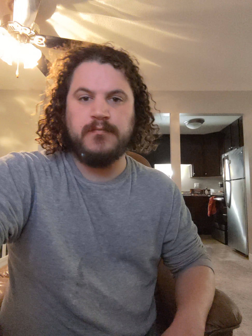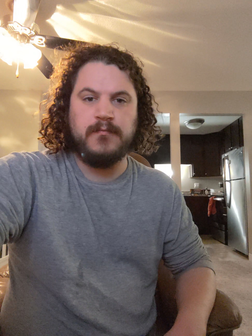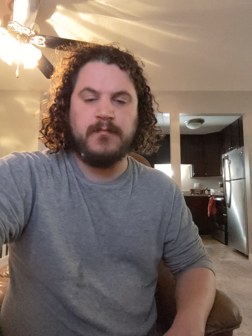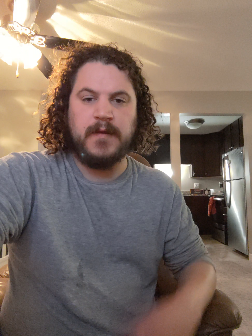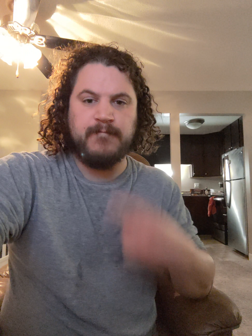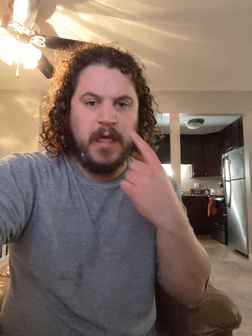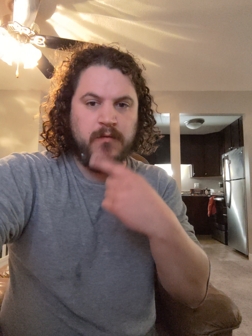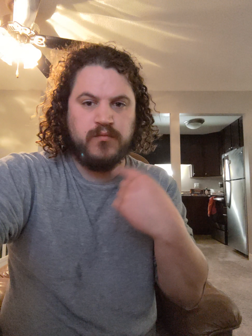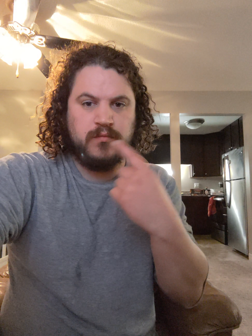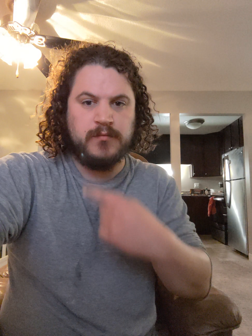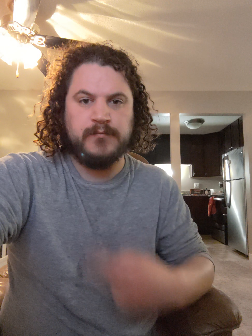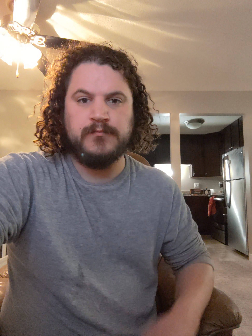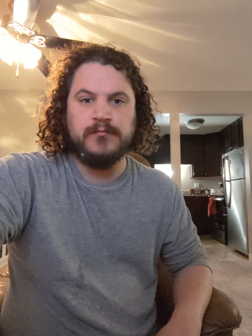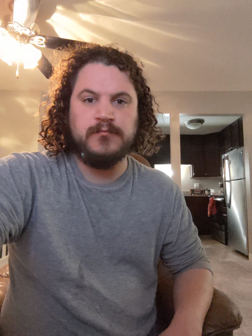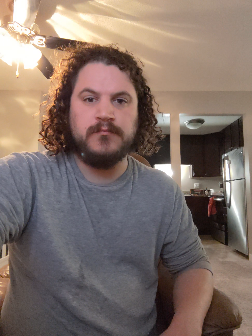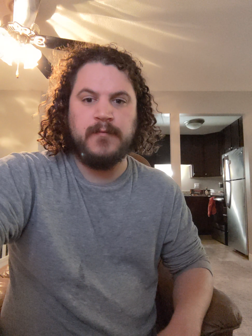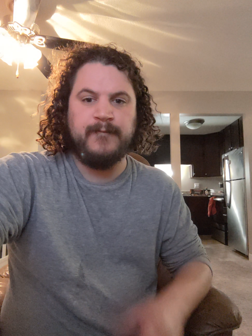mouth